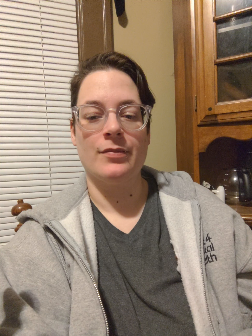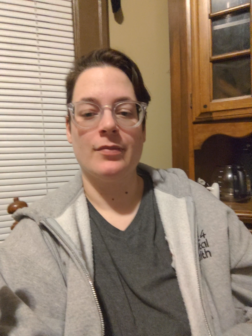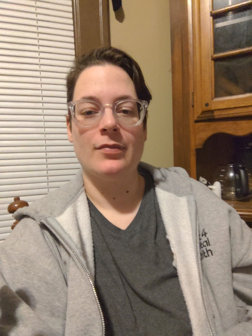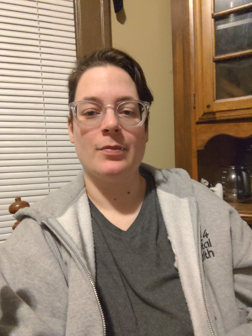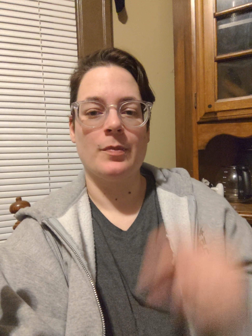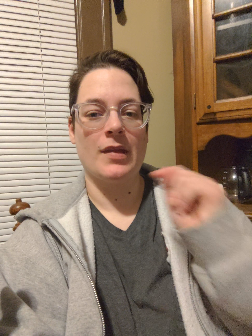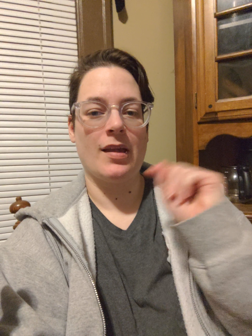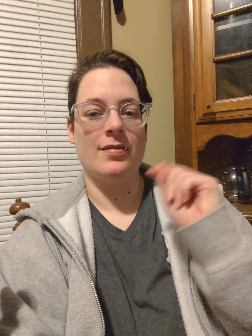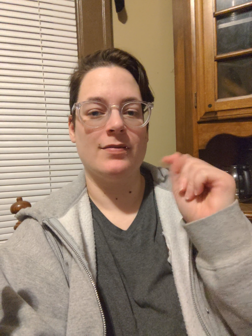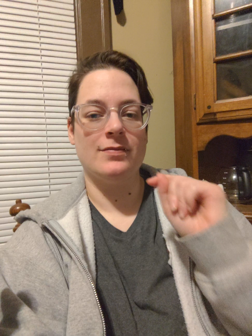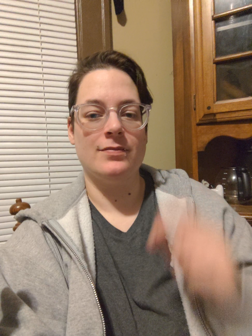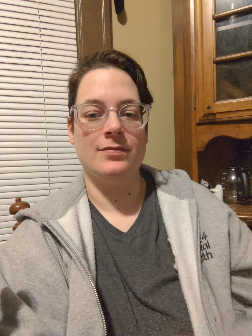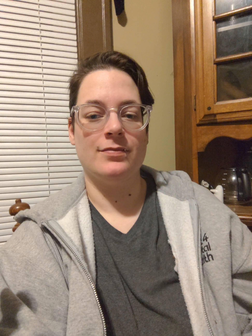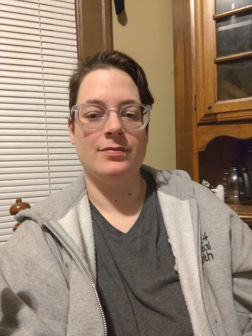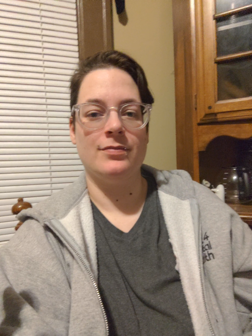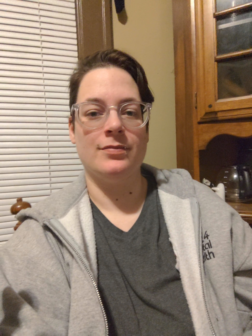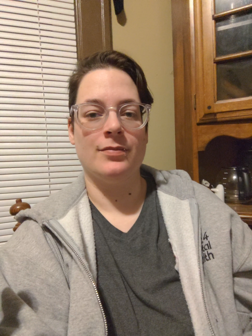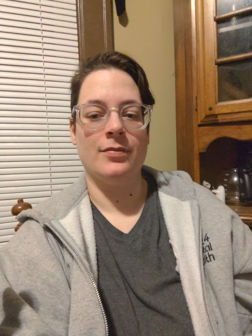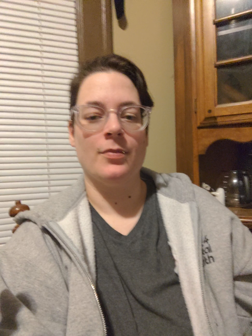potty